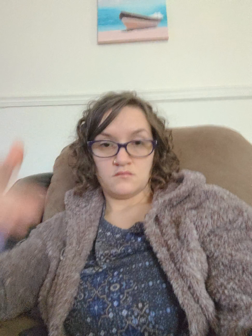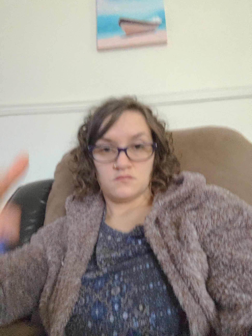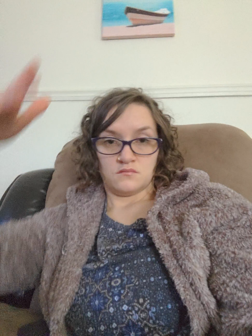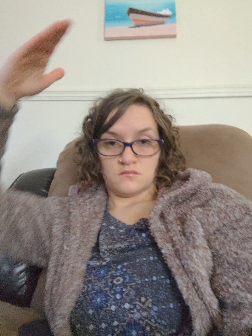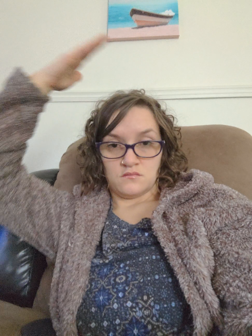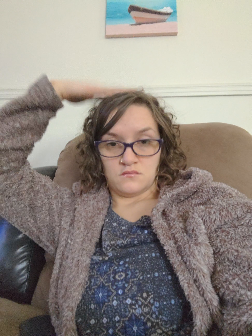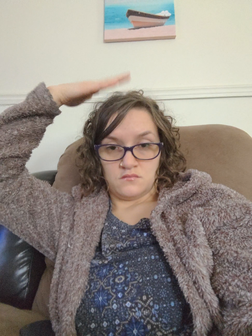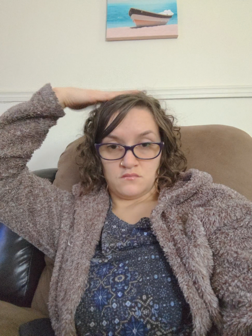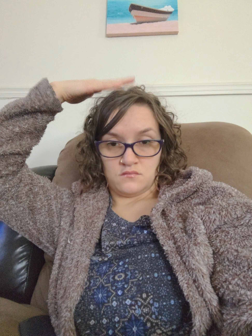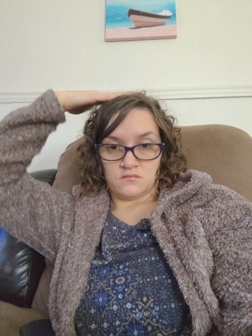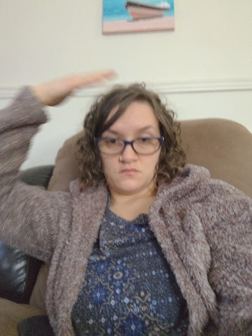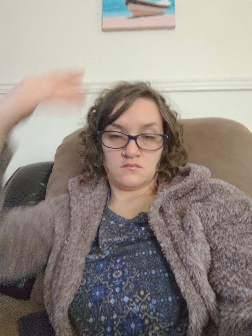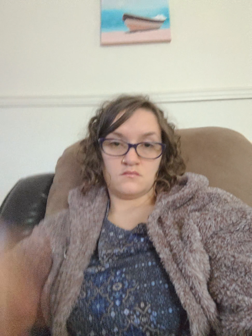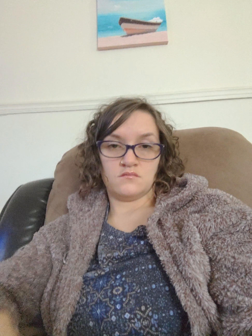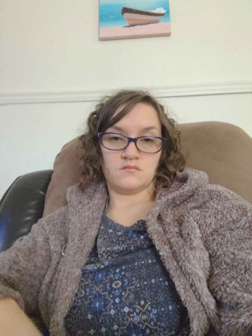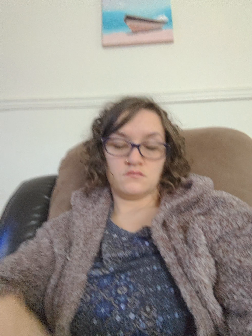hat